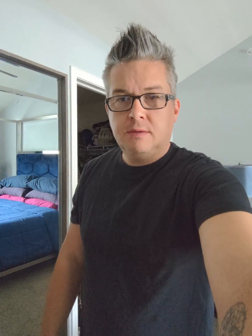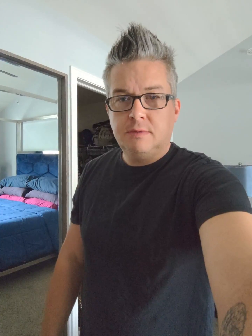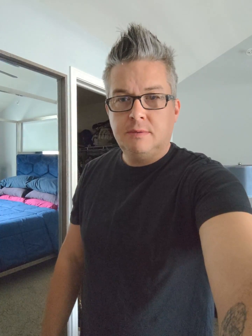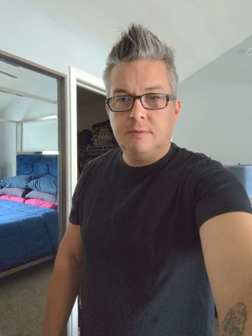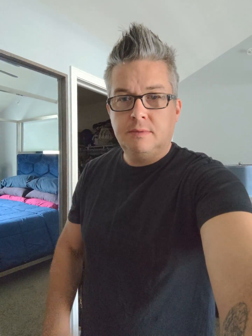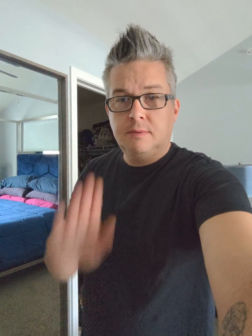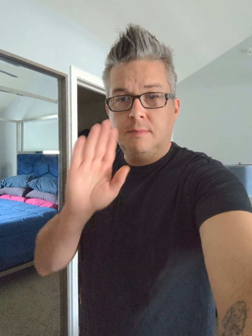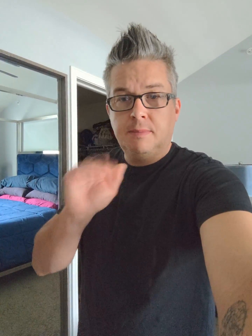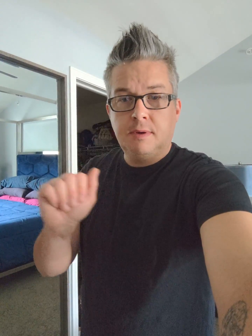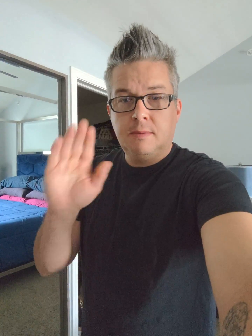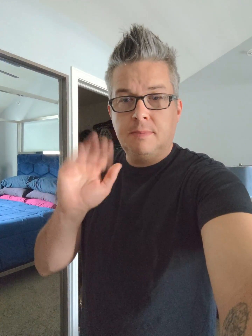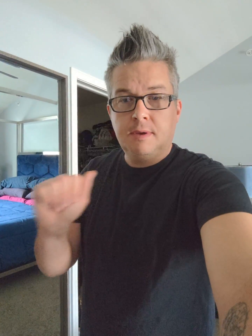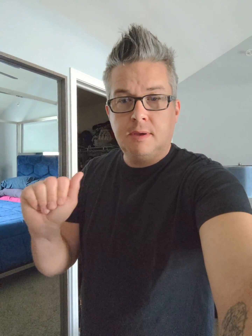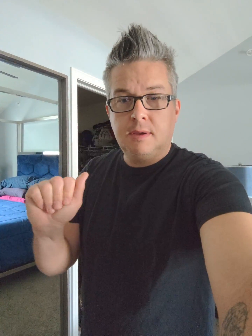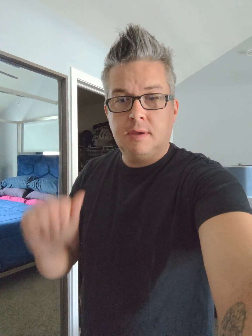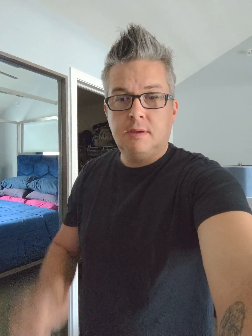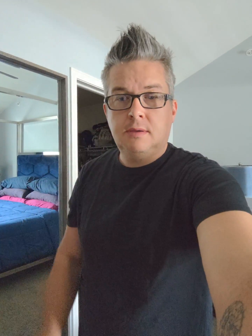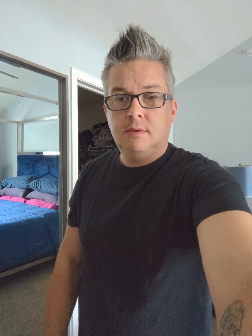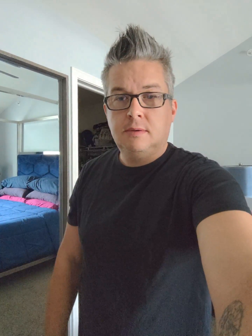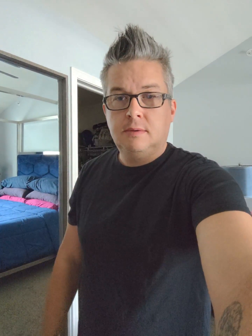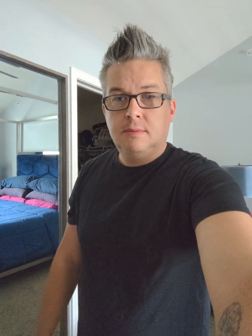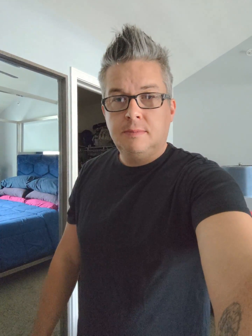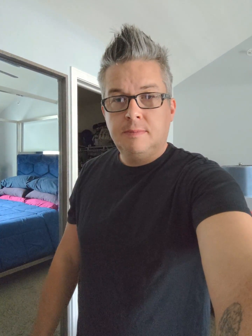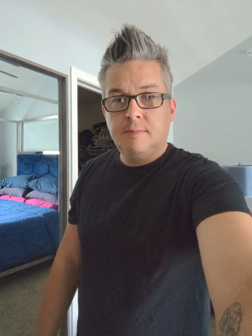baa baa